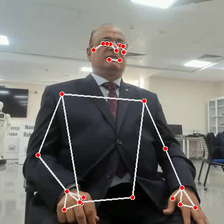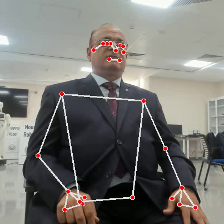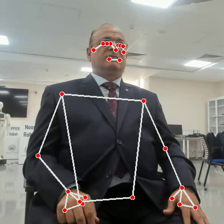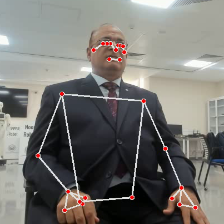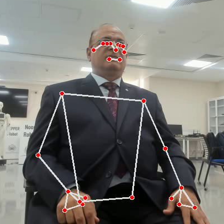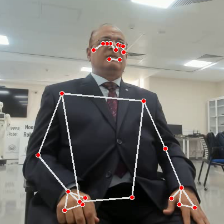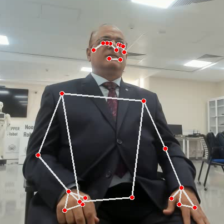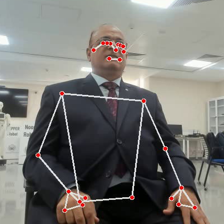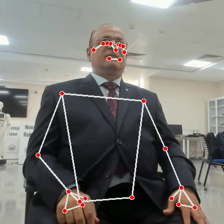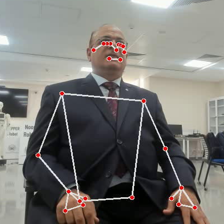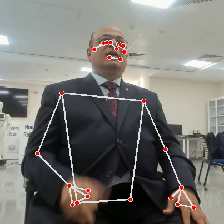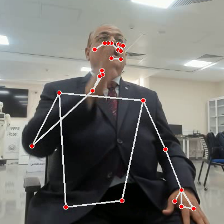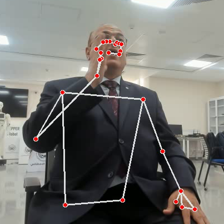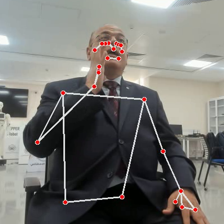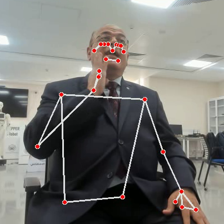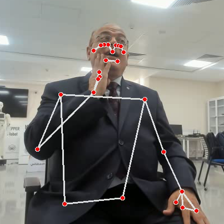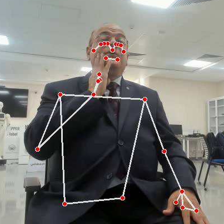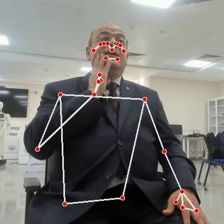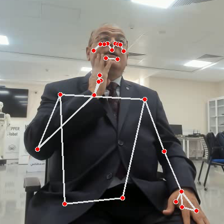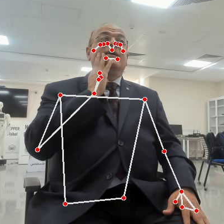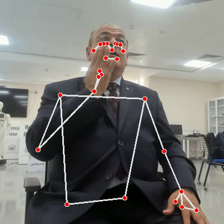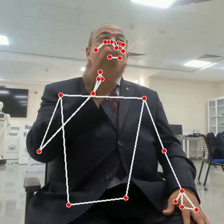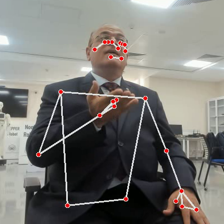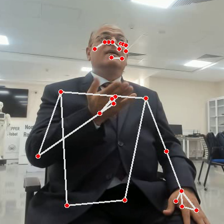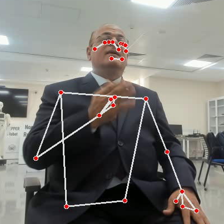yallhwy